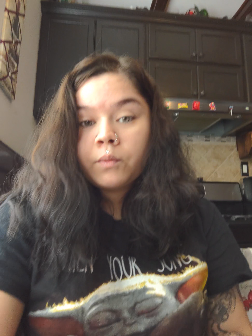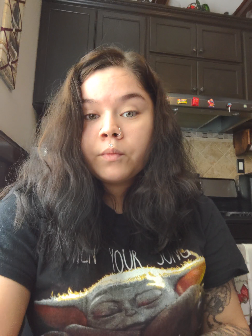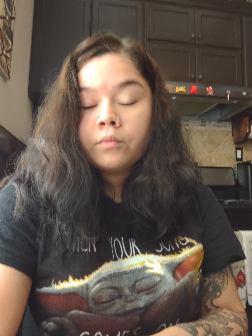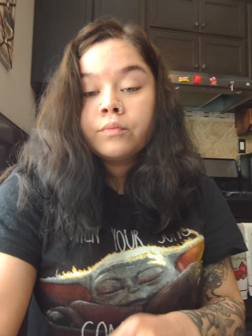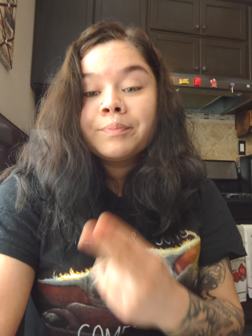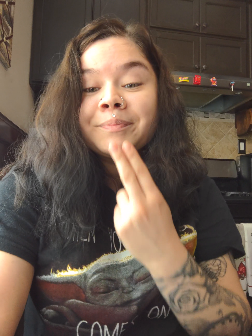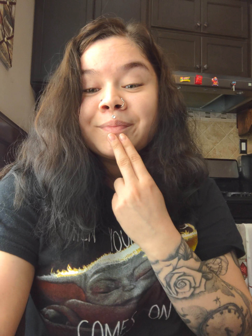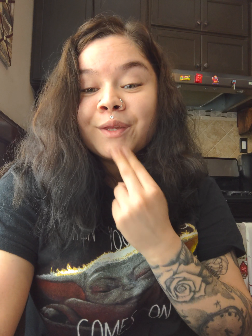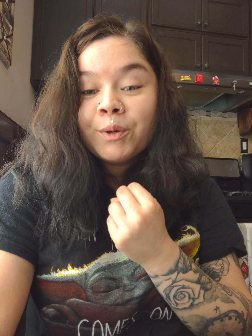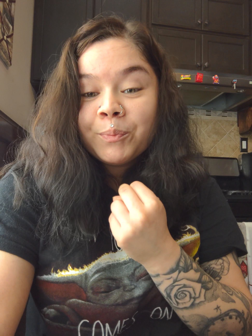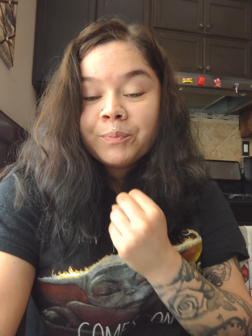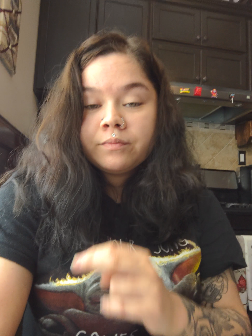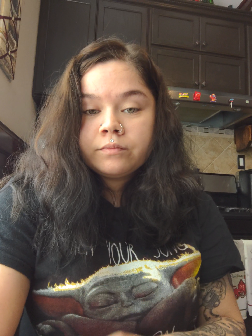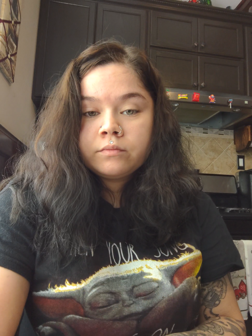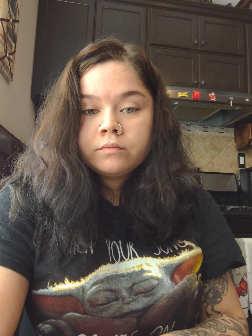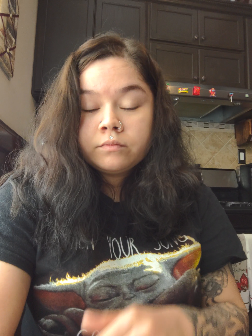cute